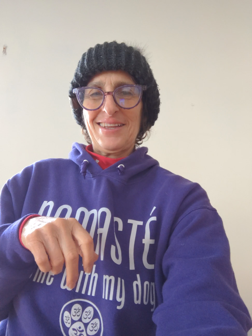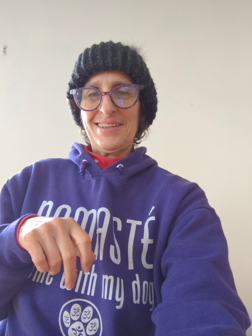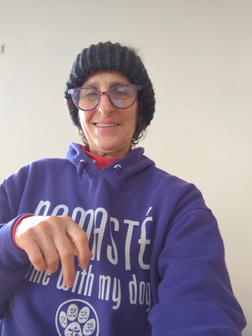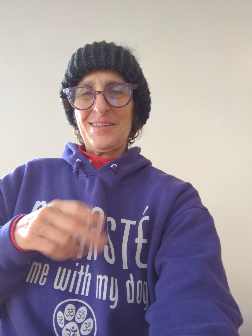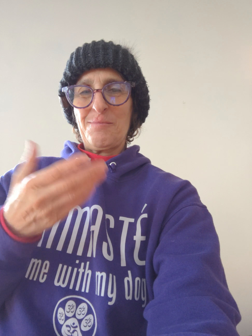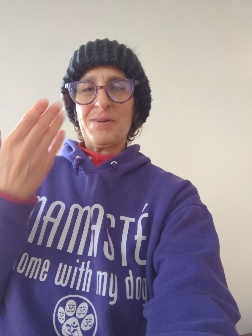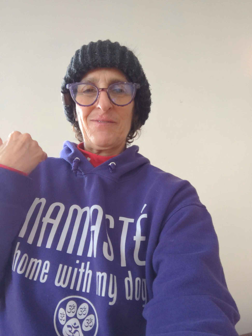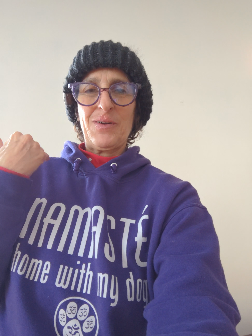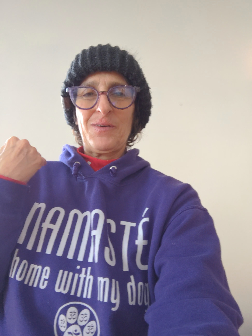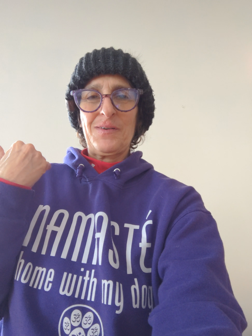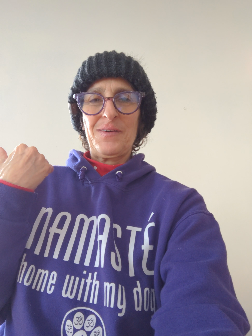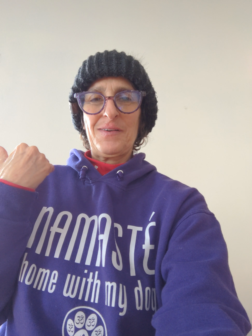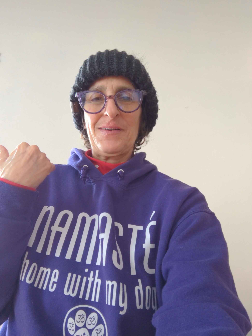before